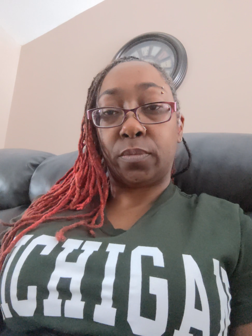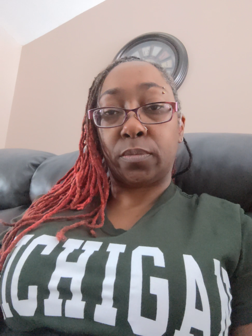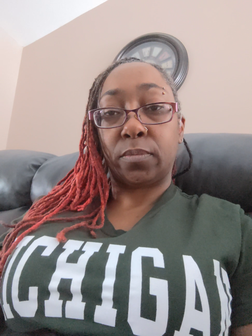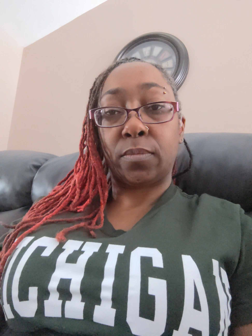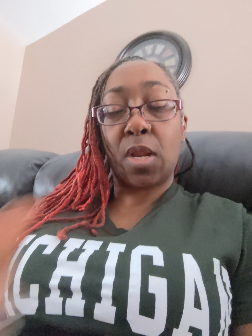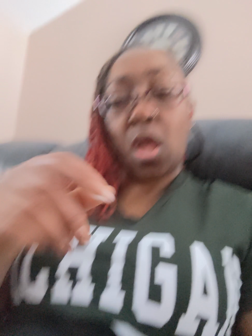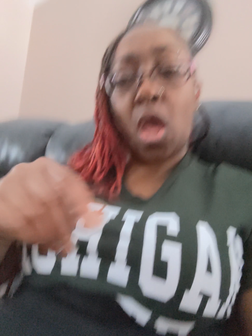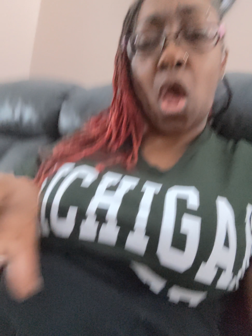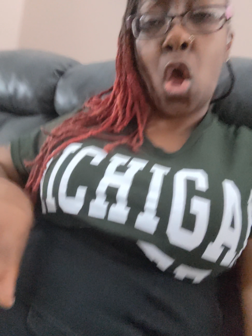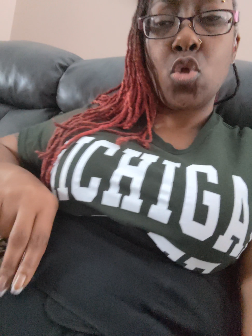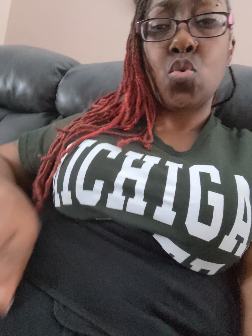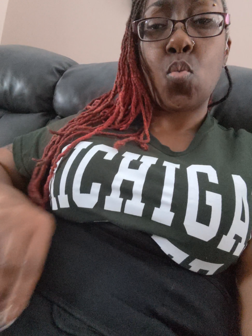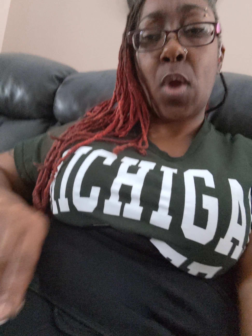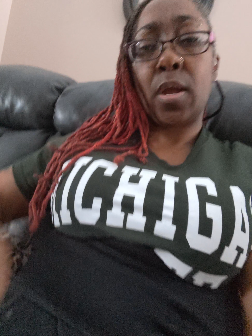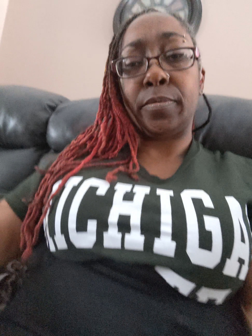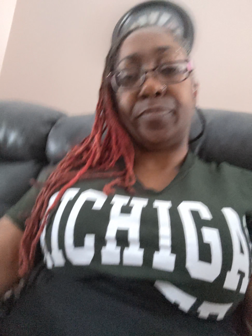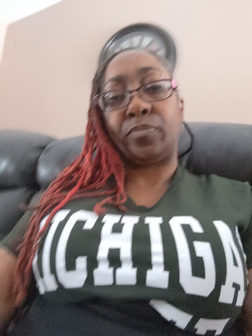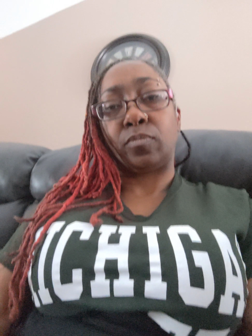underwear